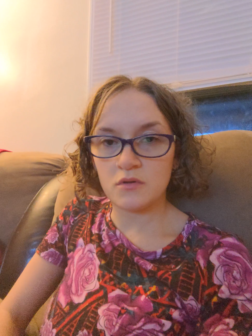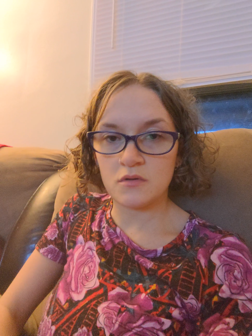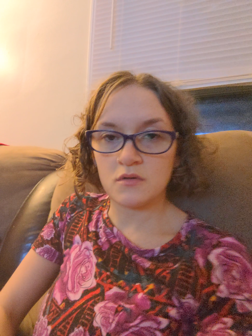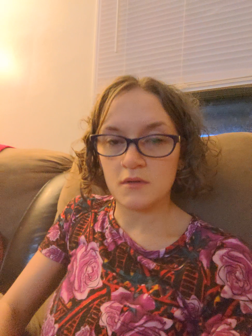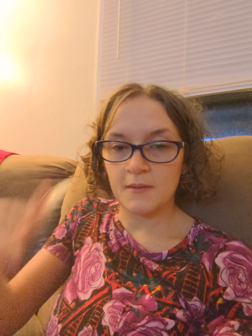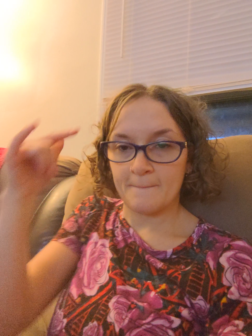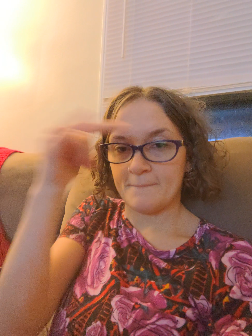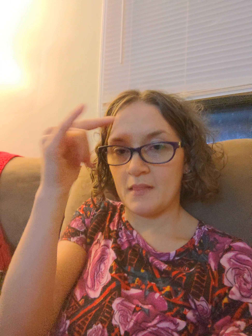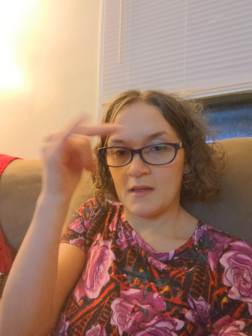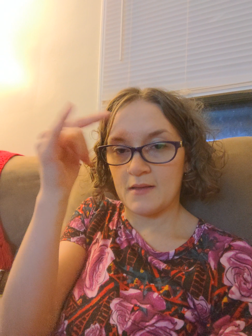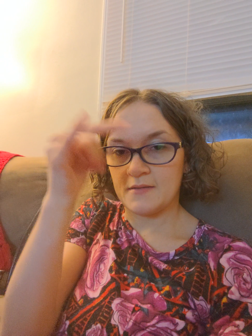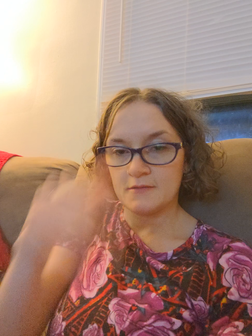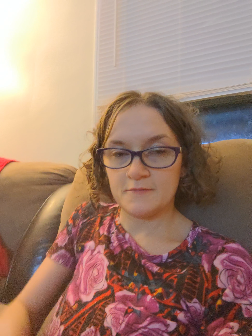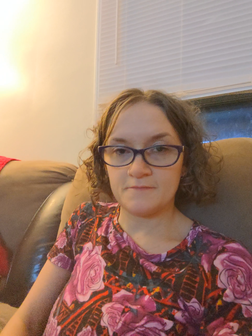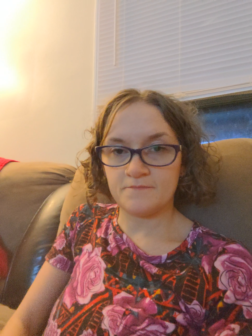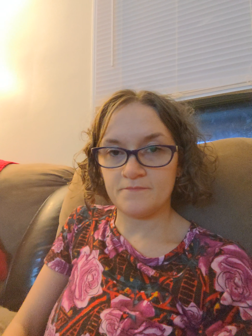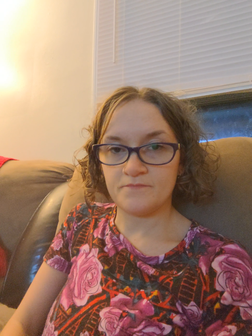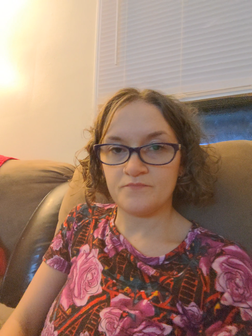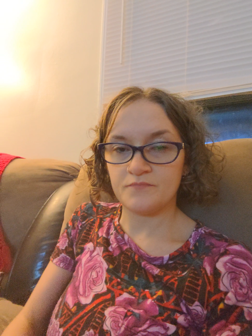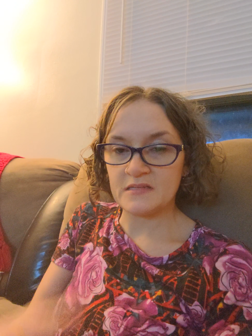airplane